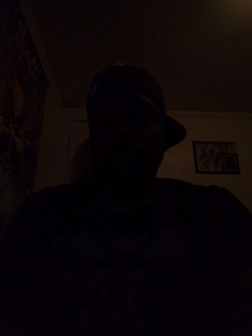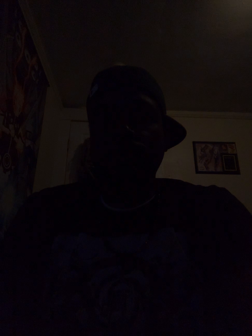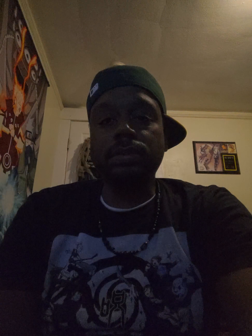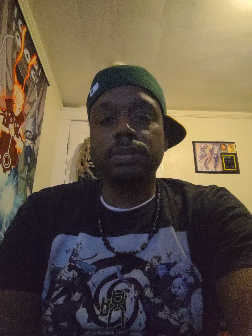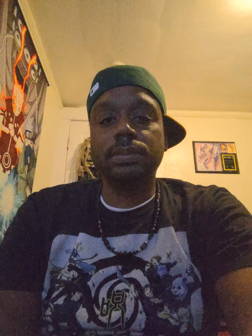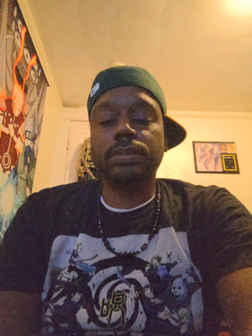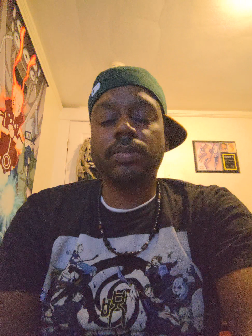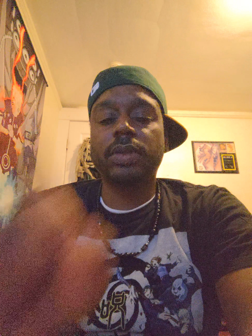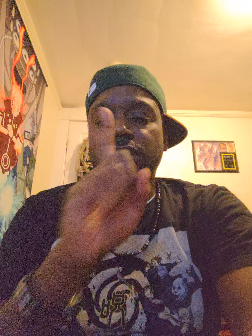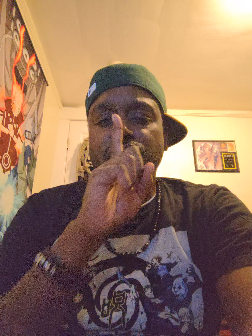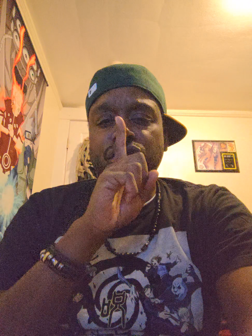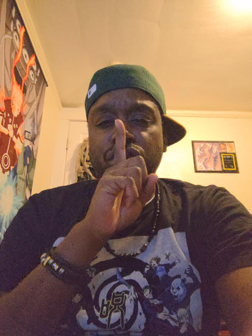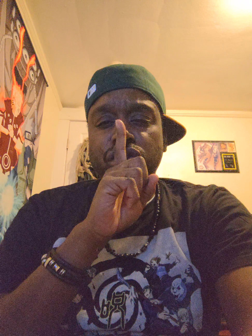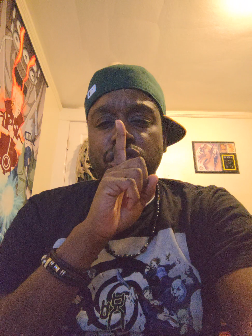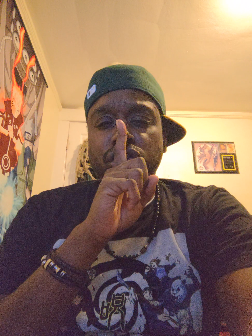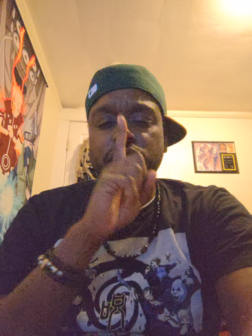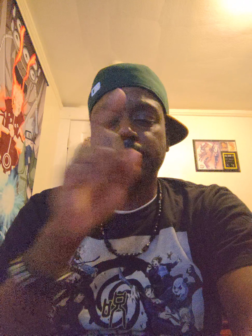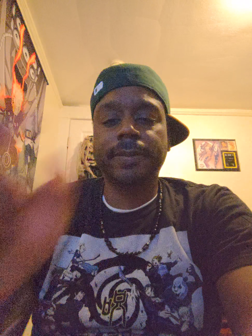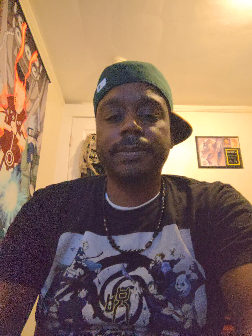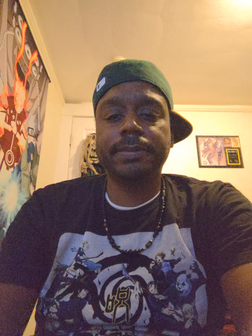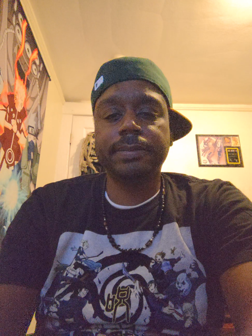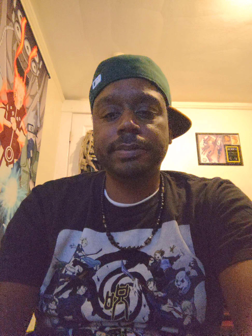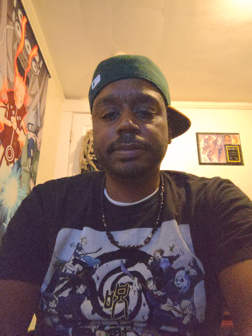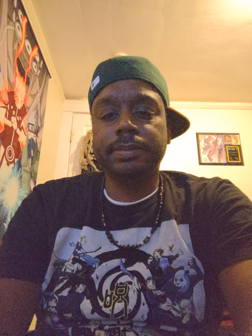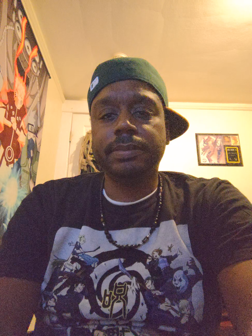shhh